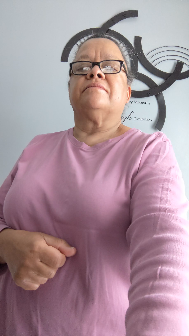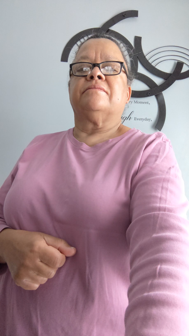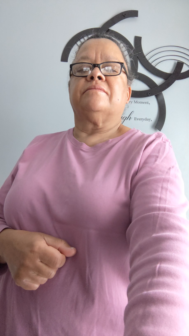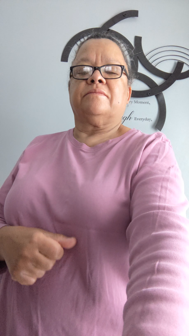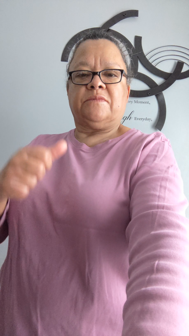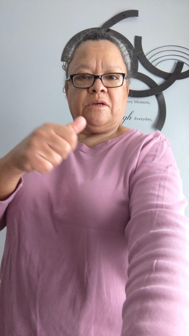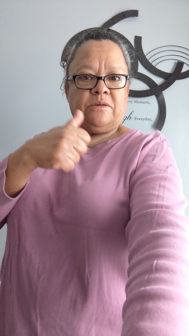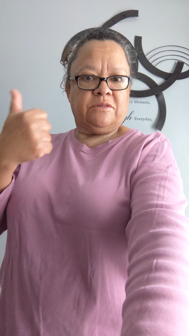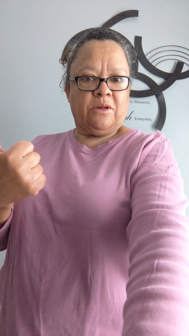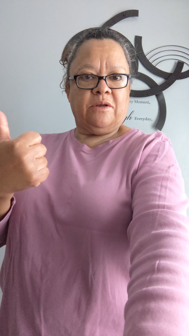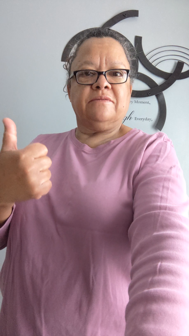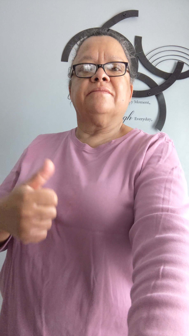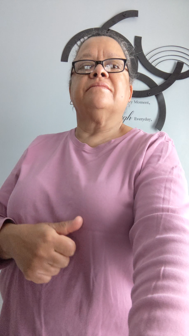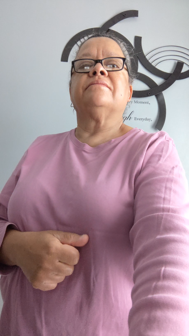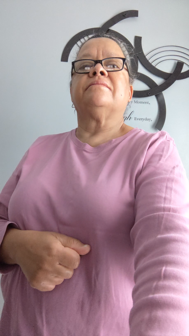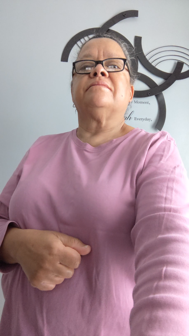other